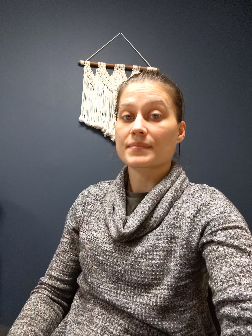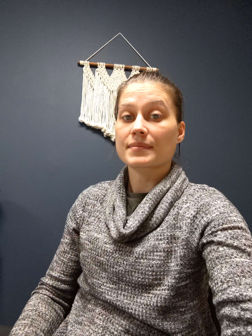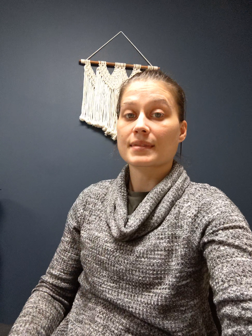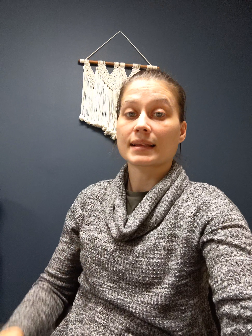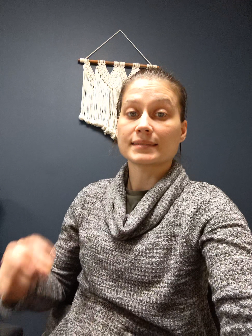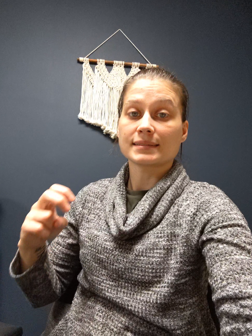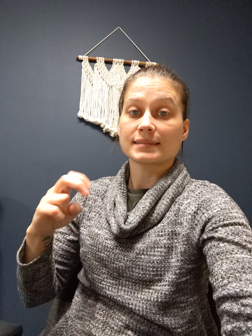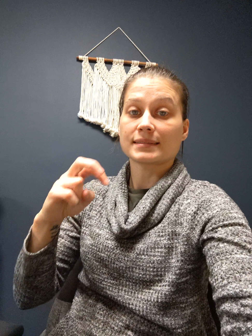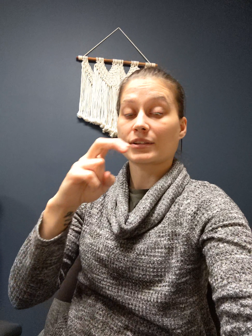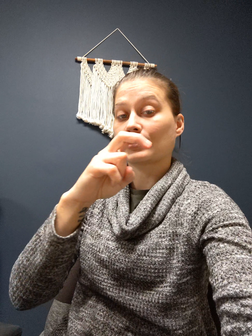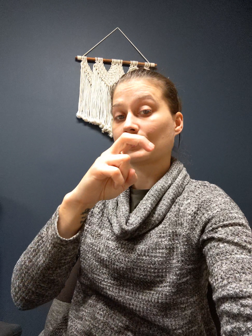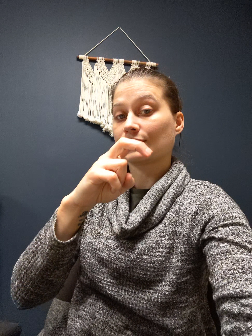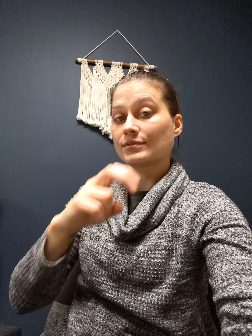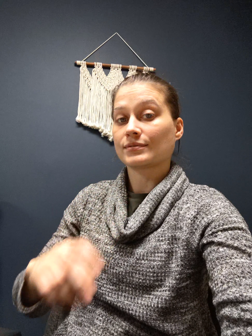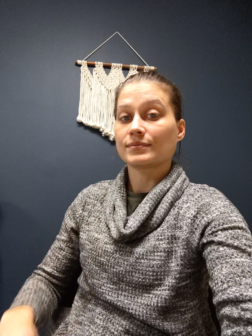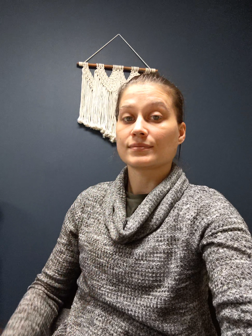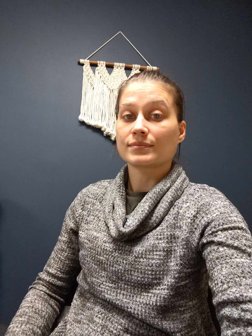stairs